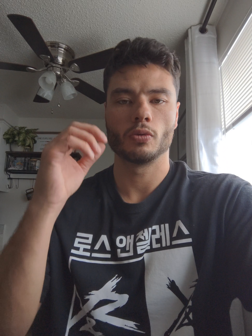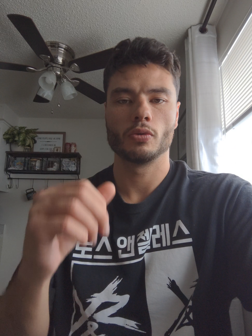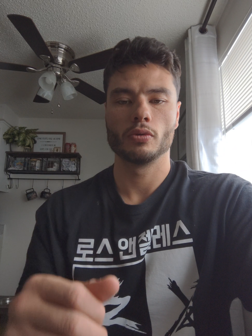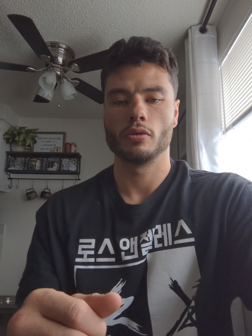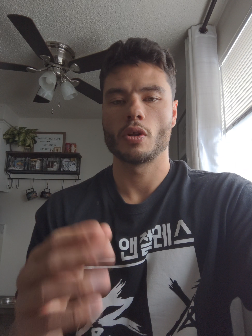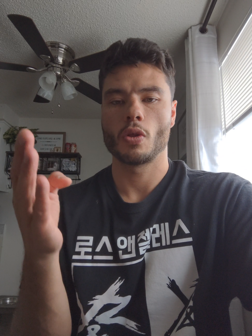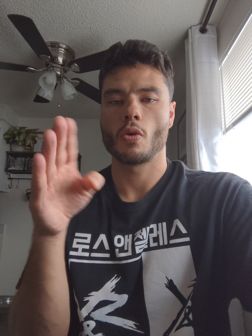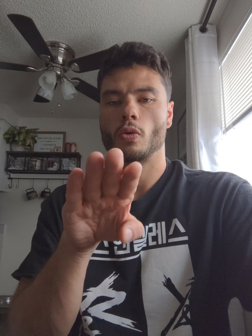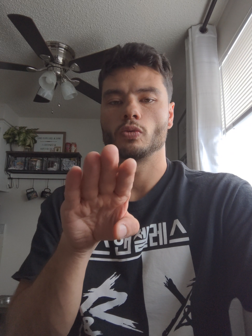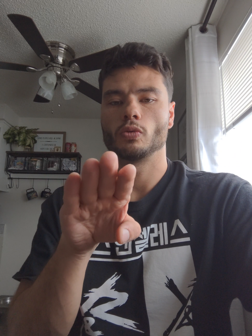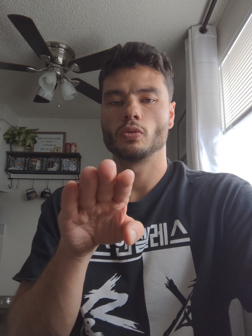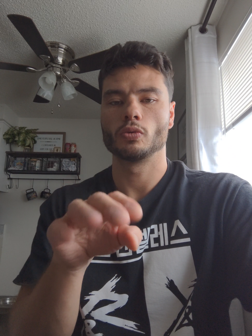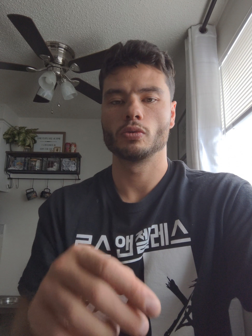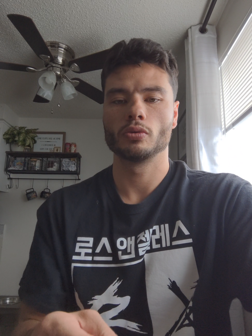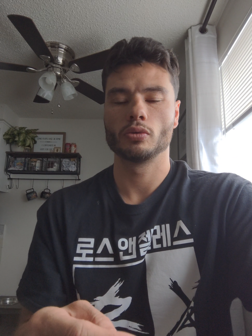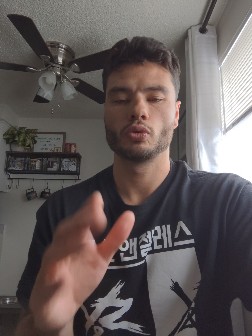close